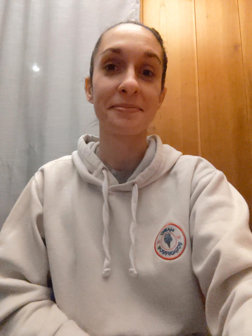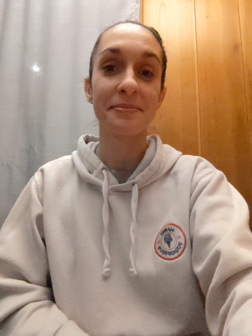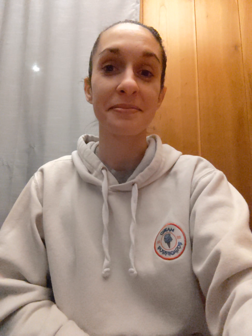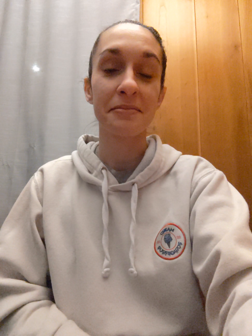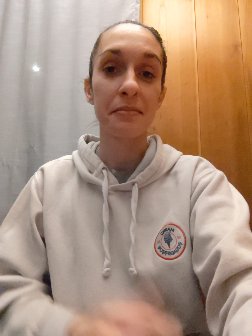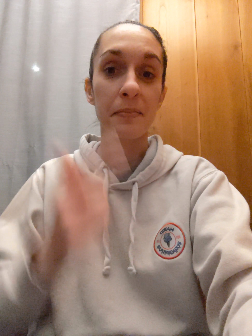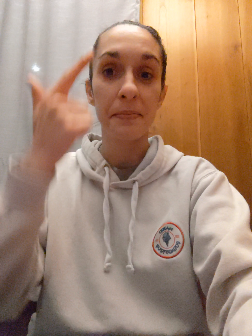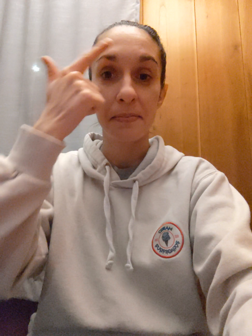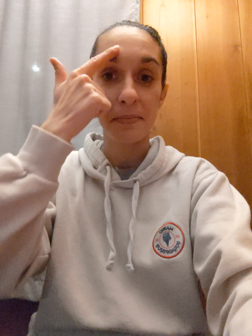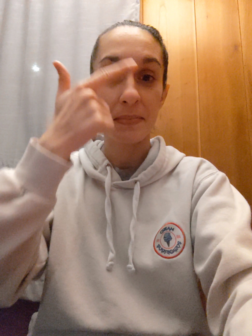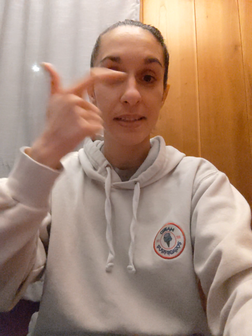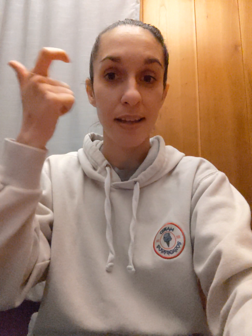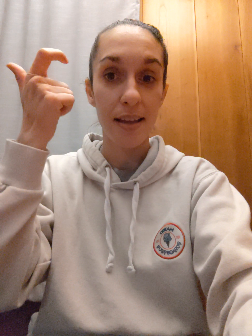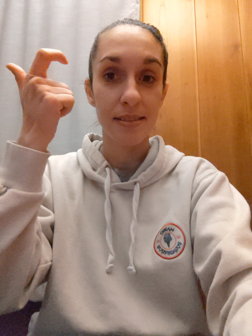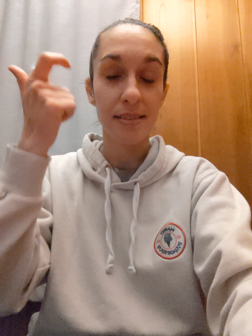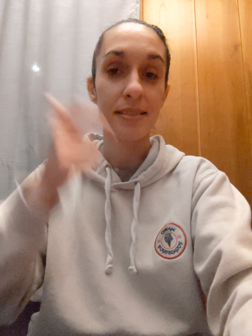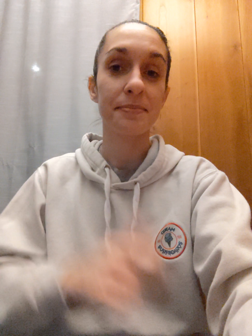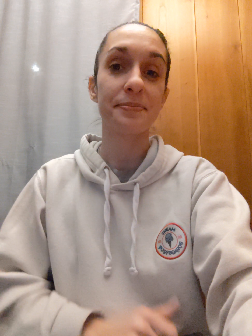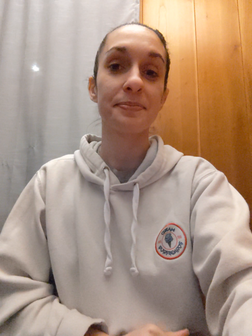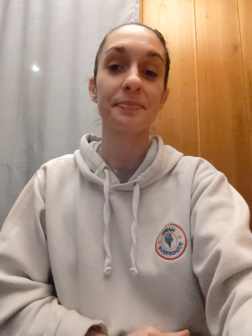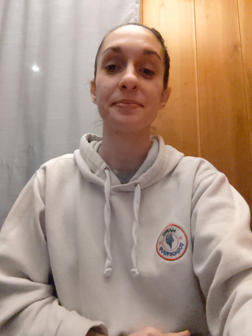because